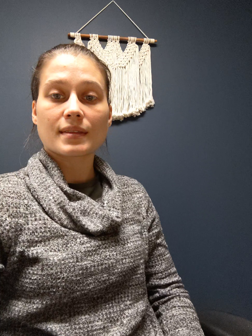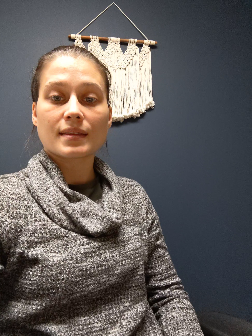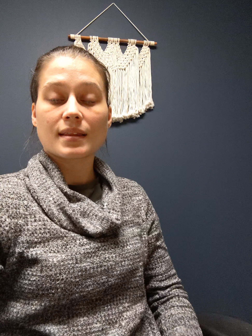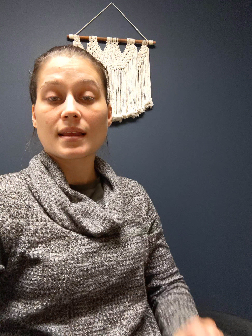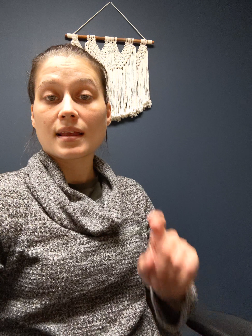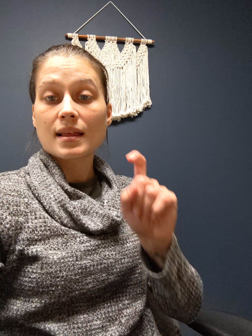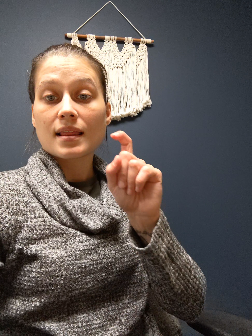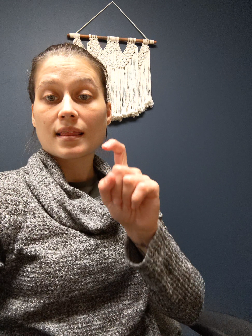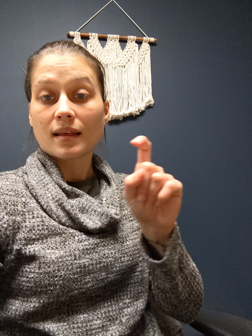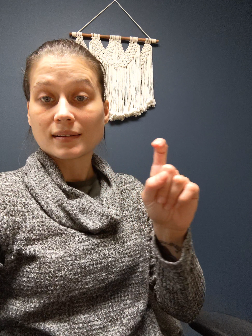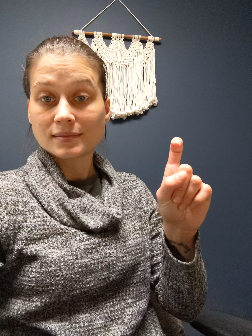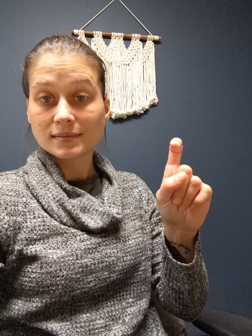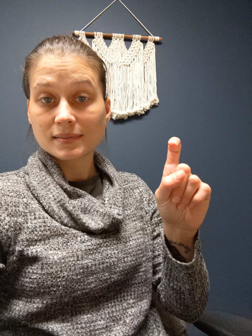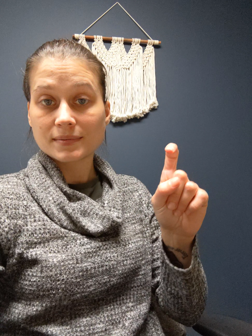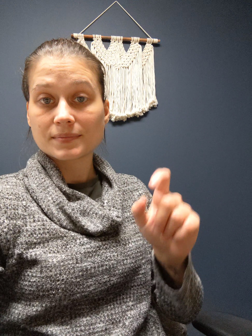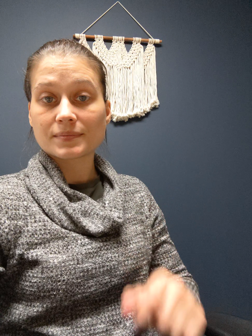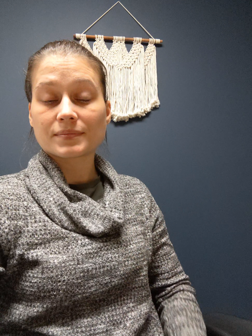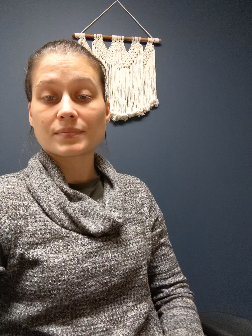closet